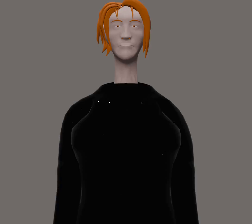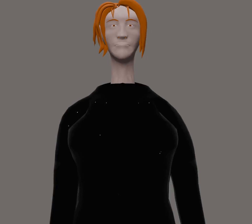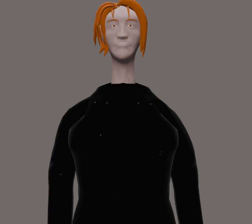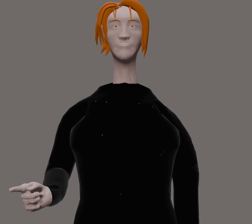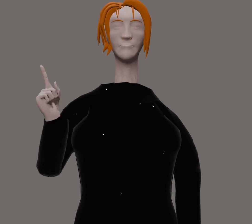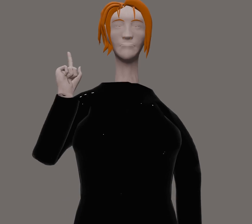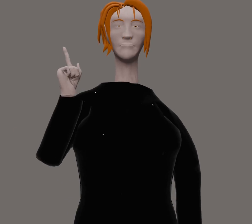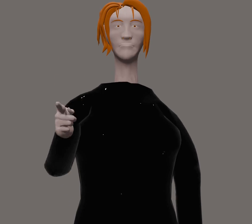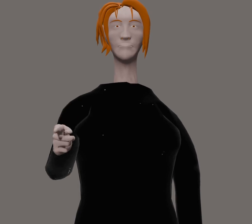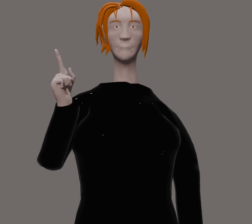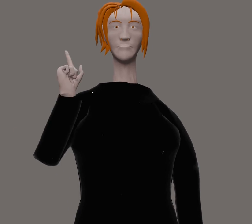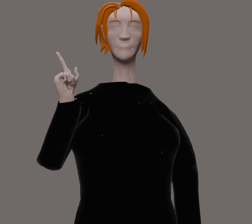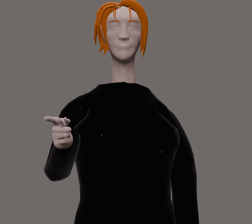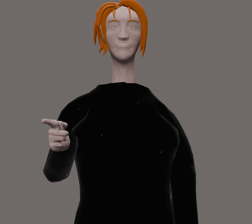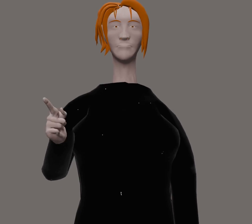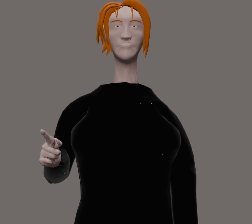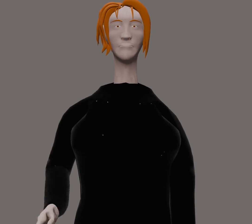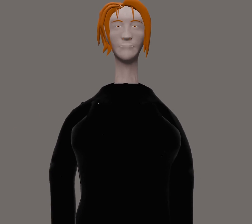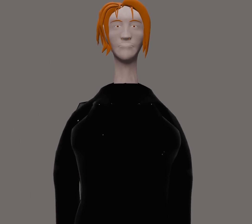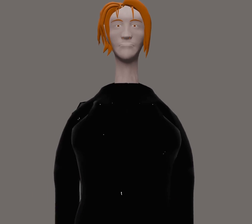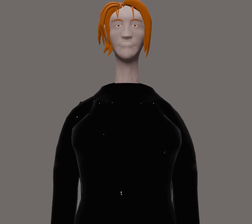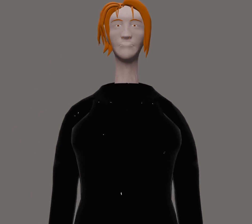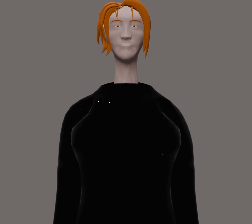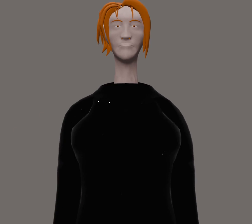Berate